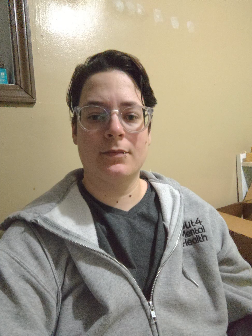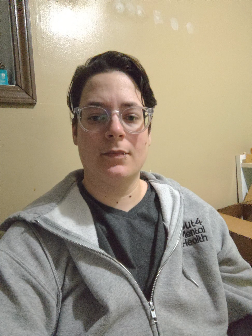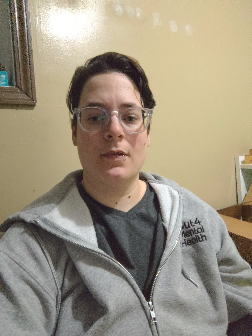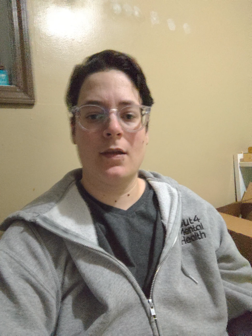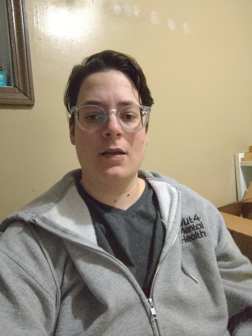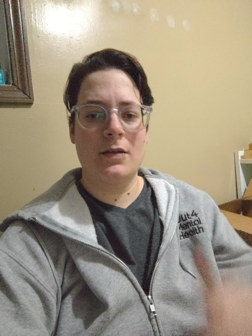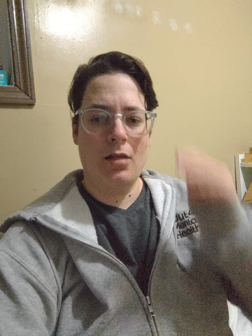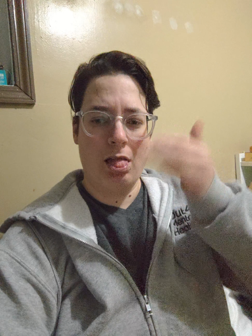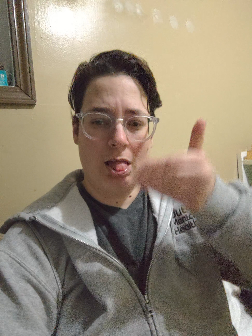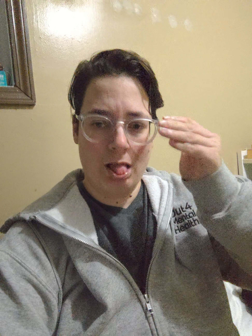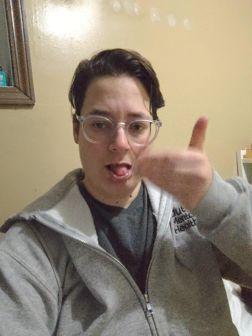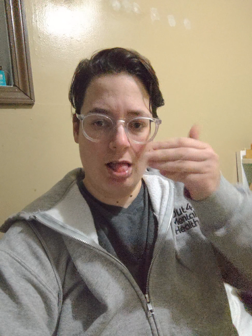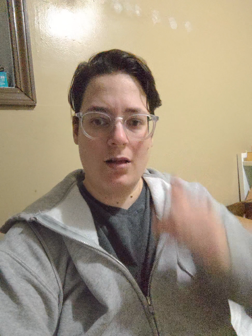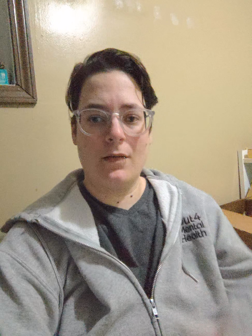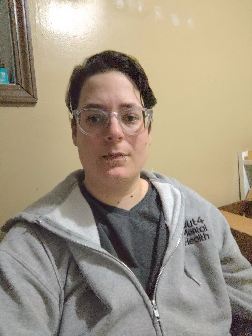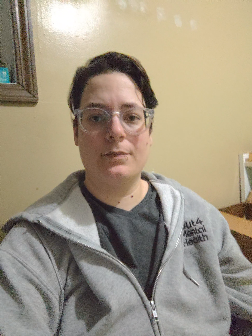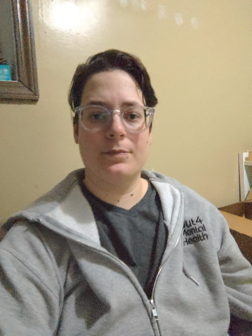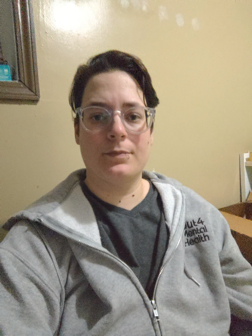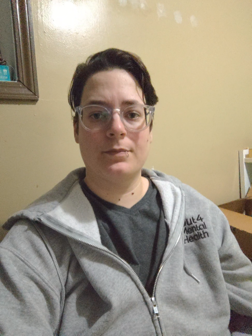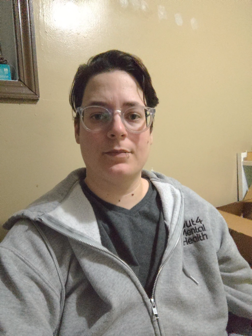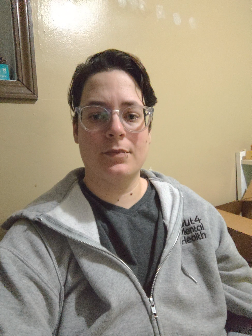sleepy